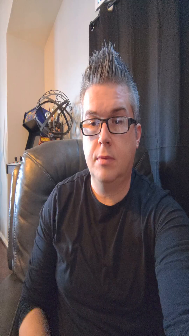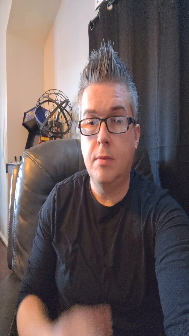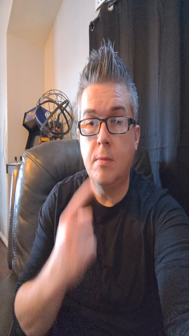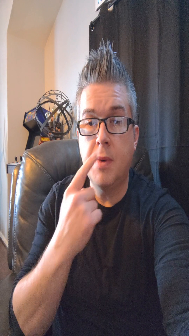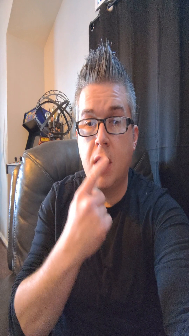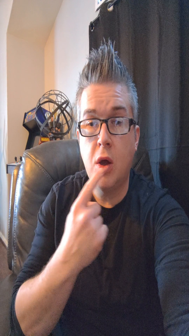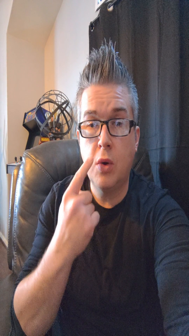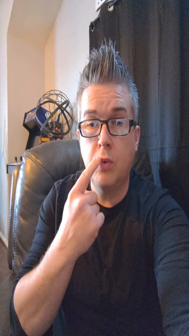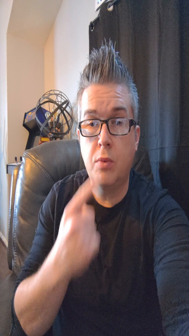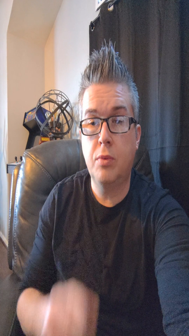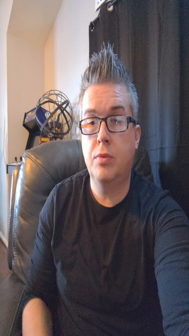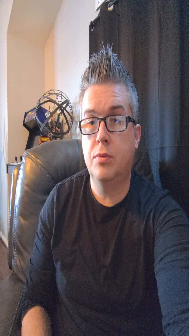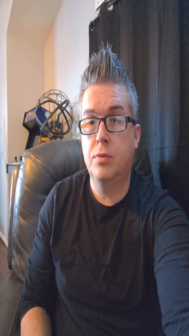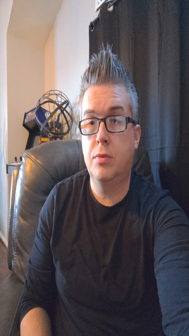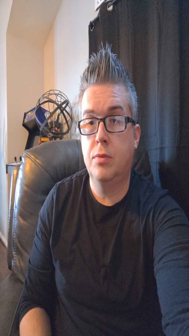mouth